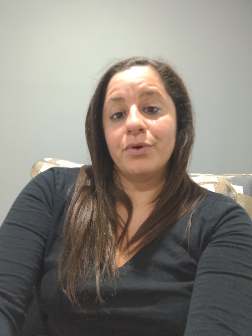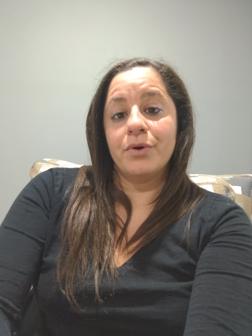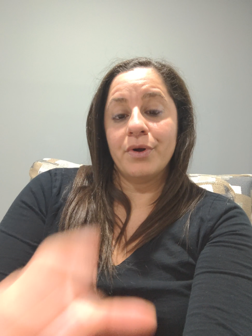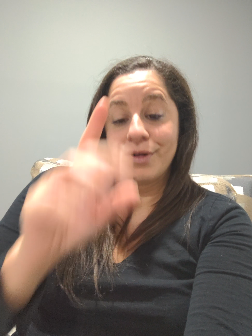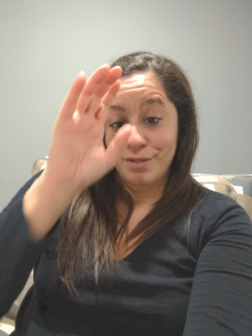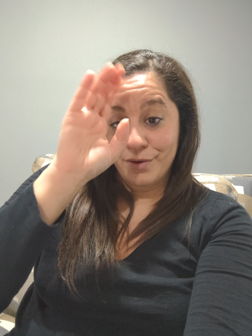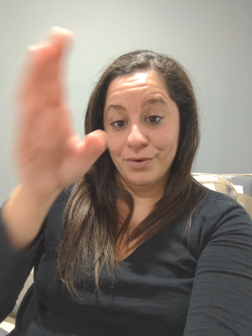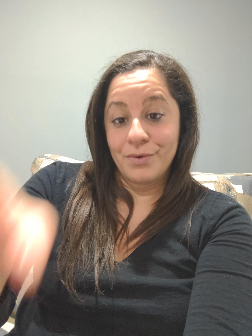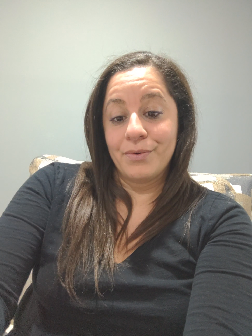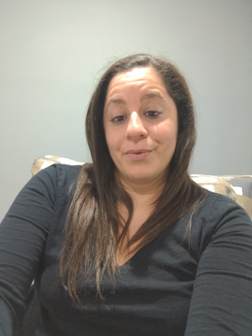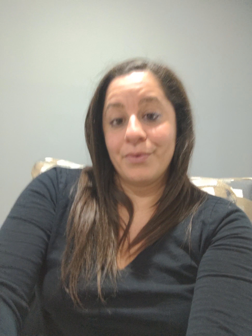hello